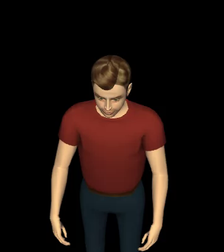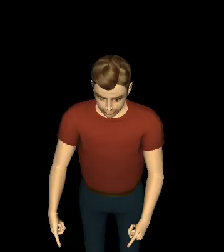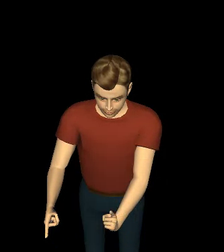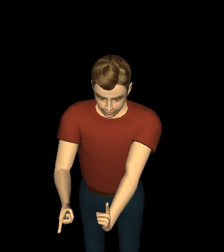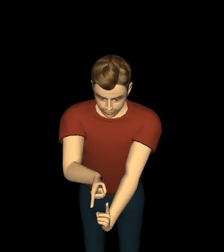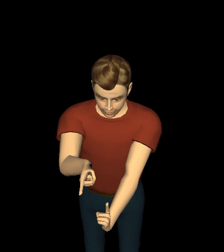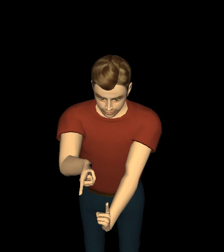مهم